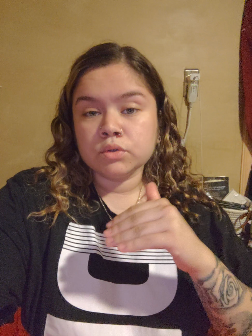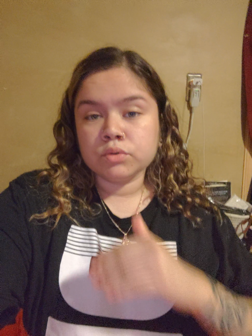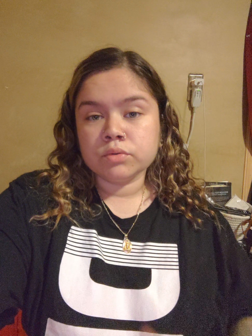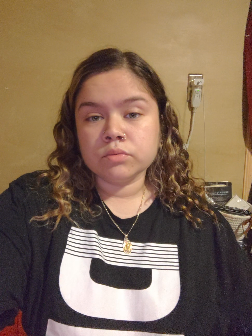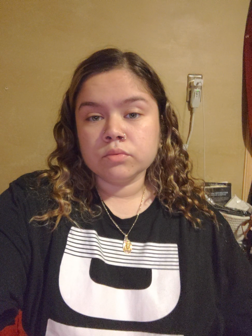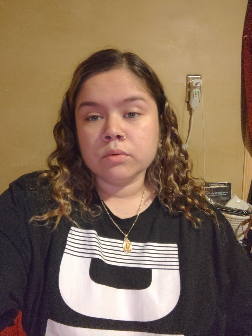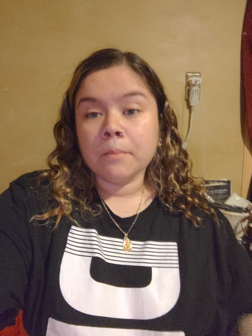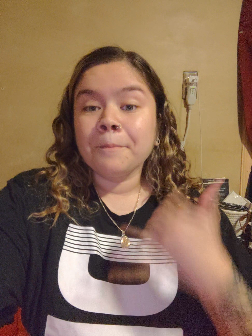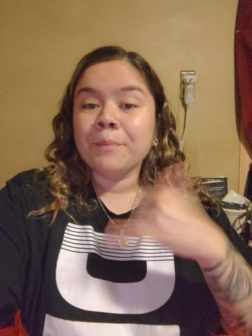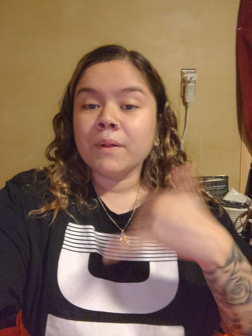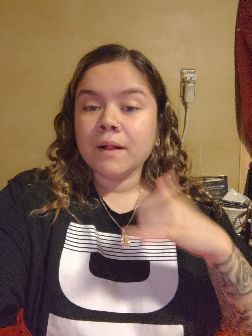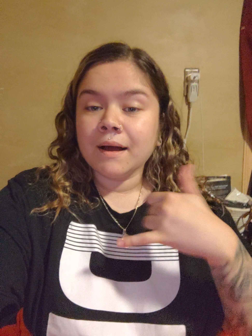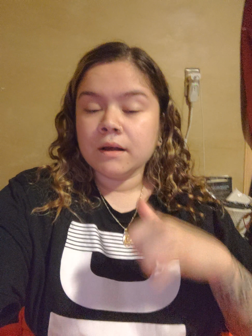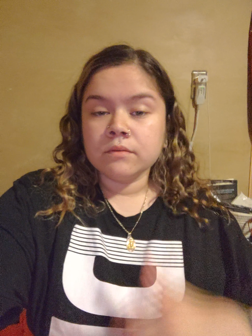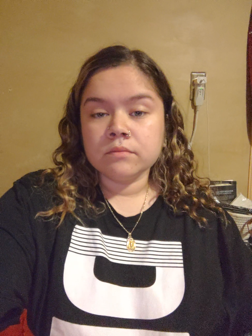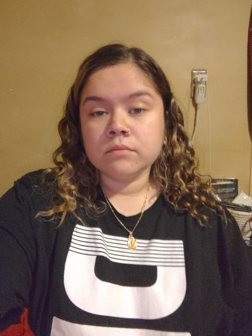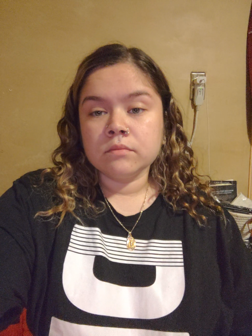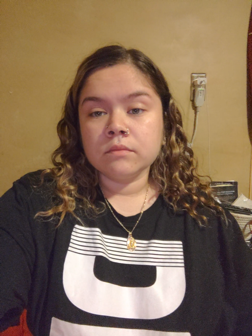play